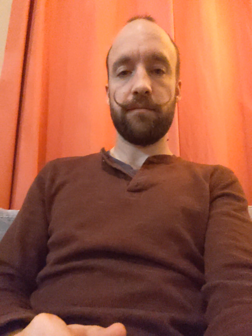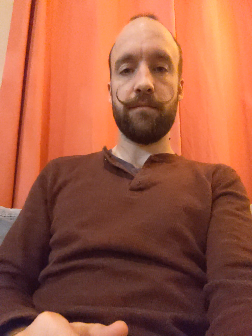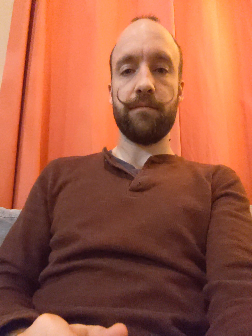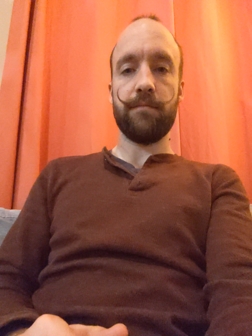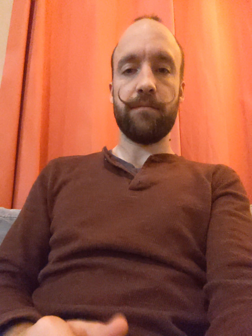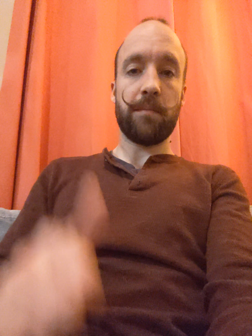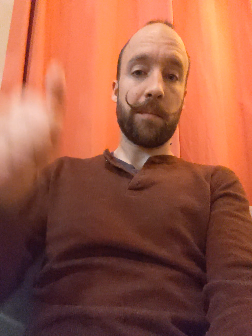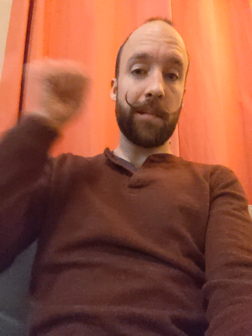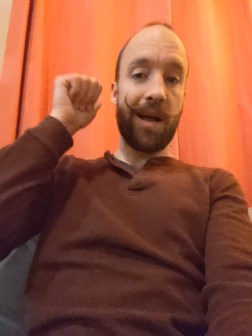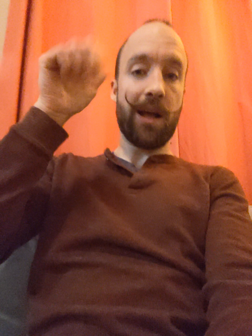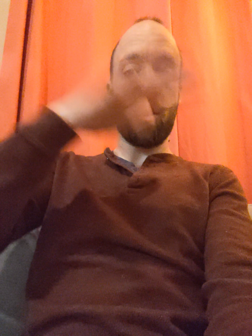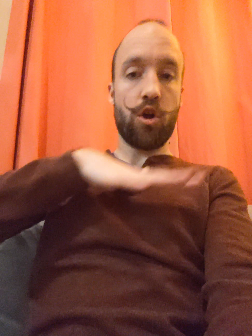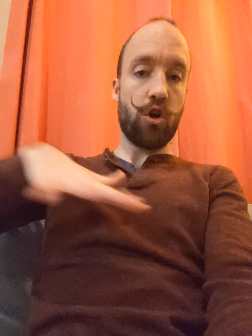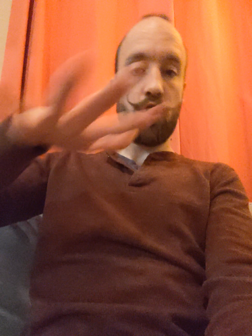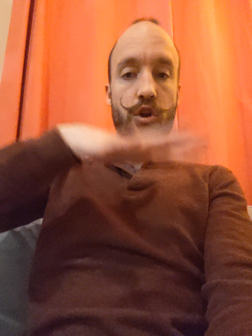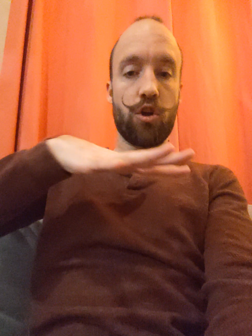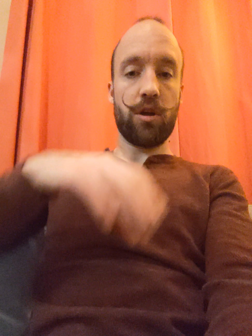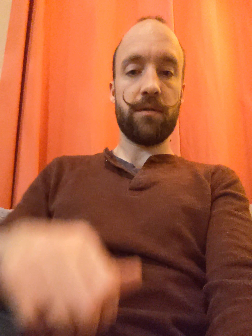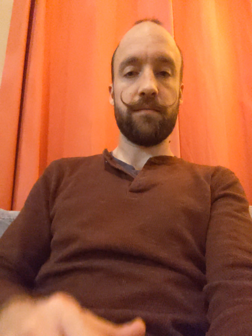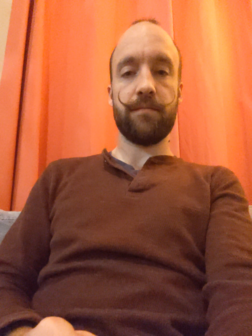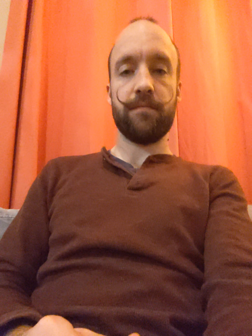backyard